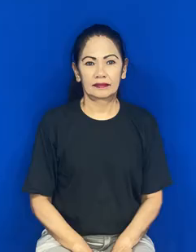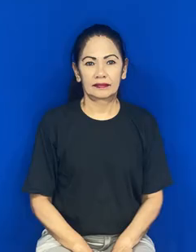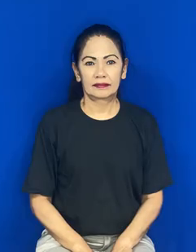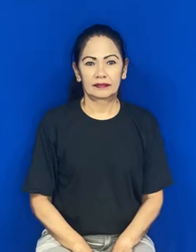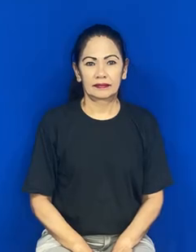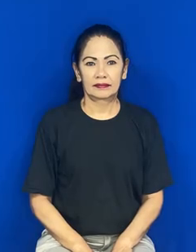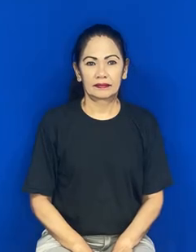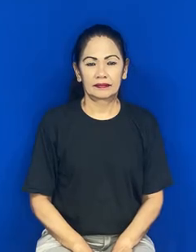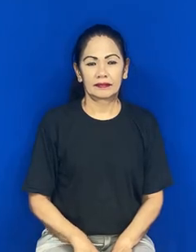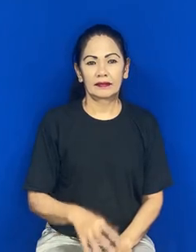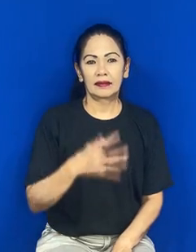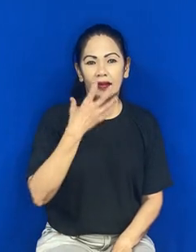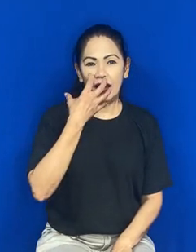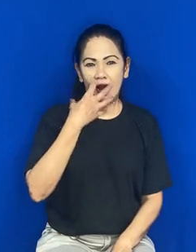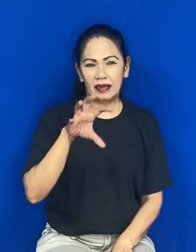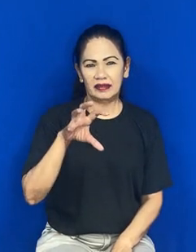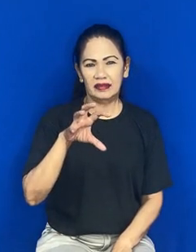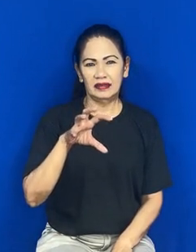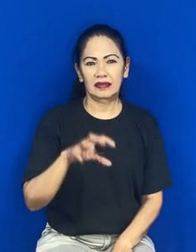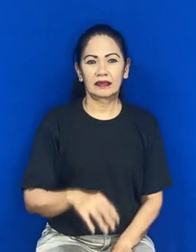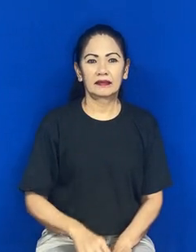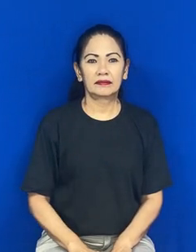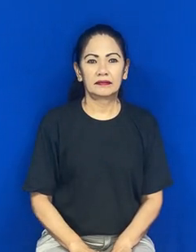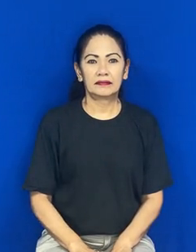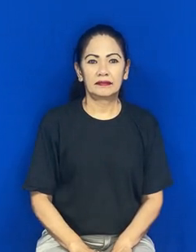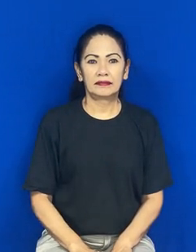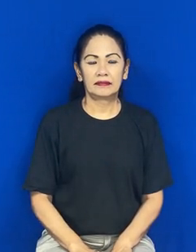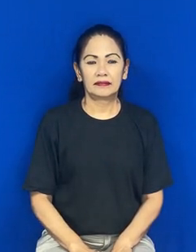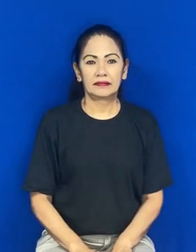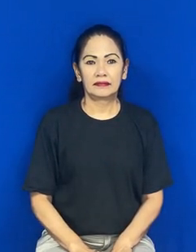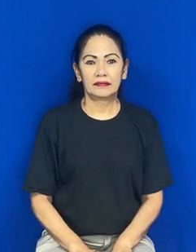hot